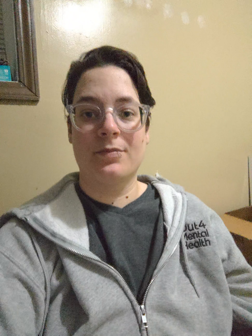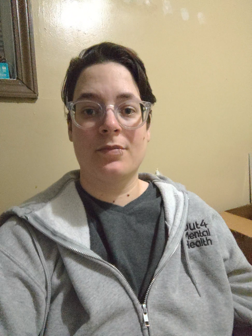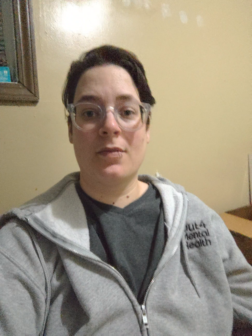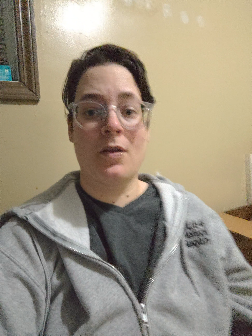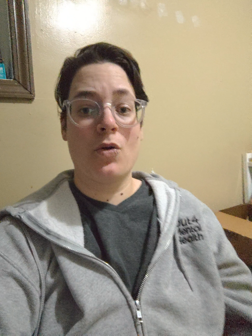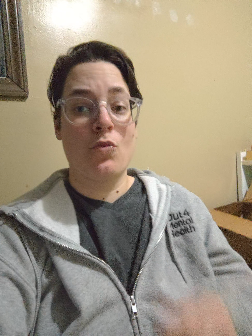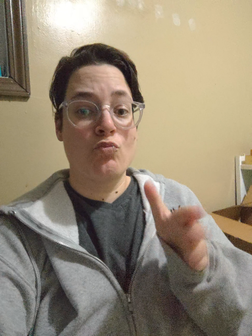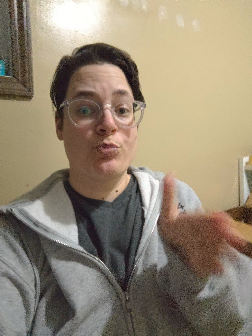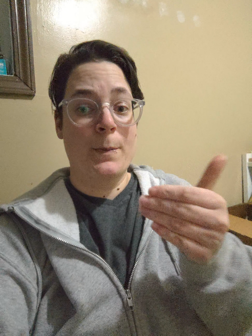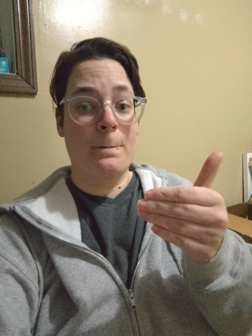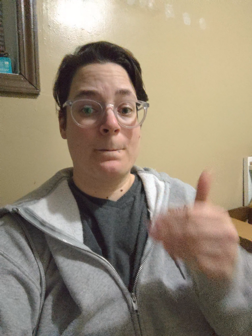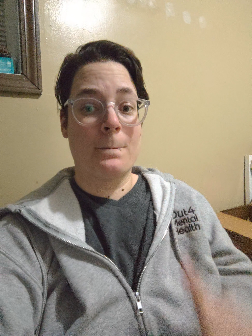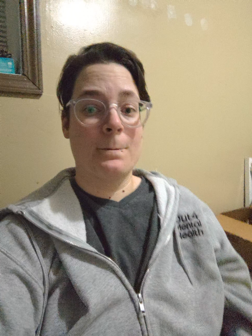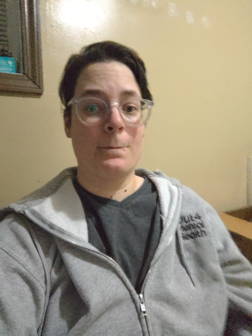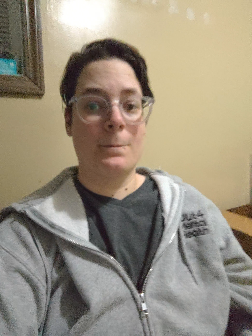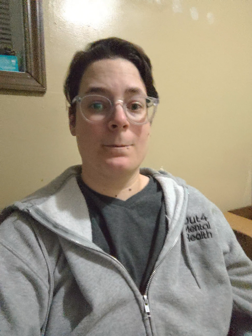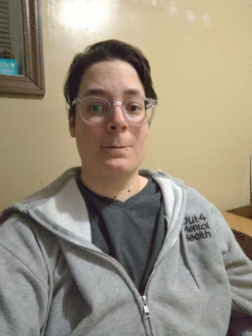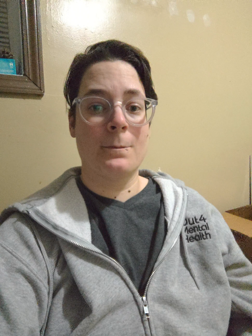room